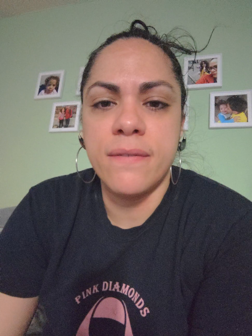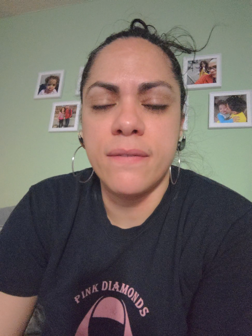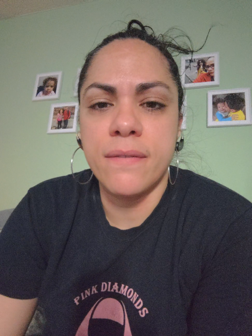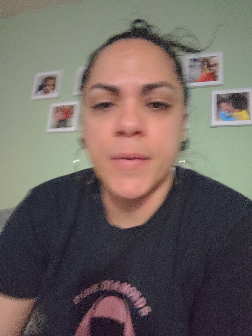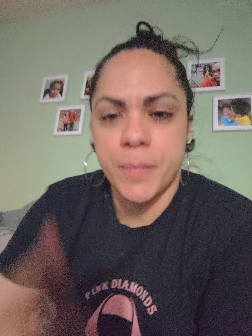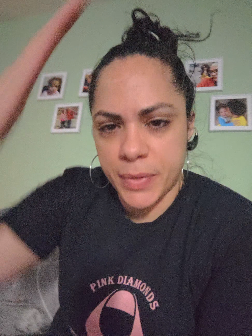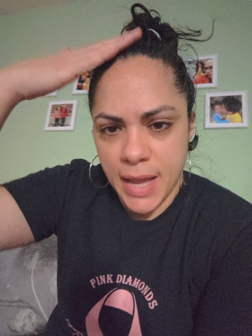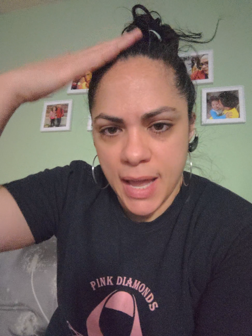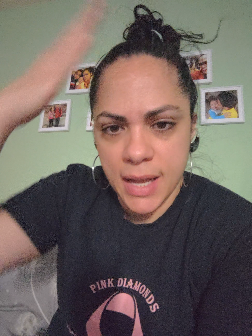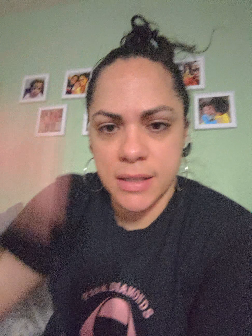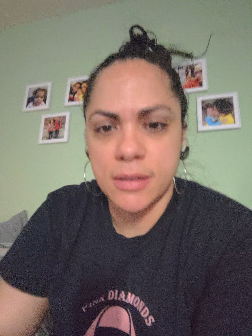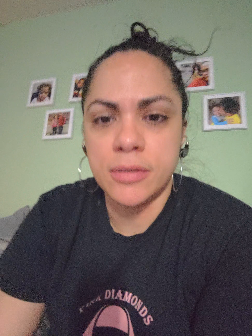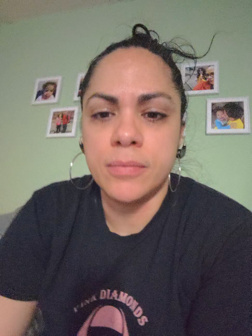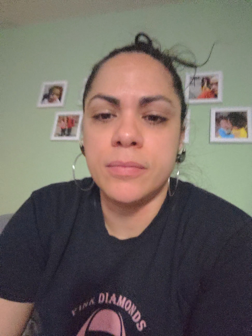hat